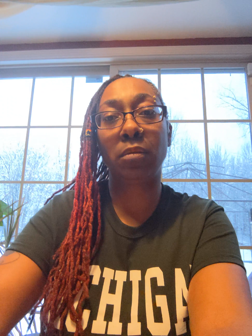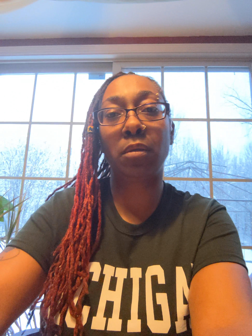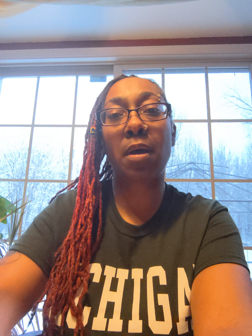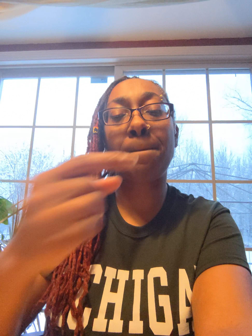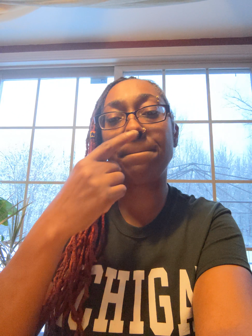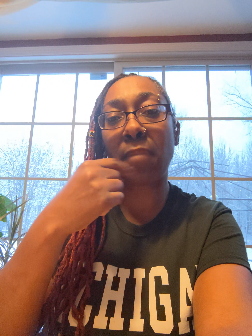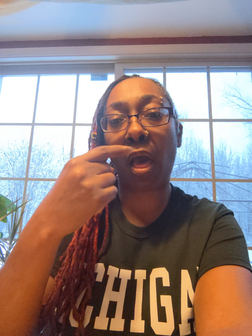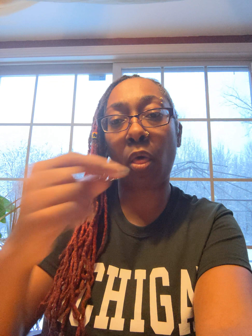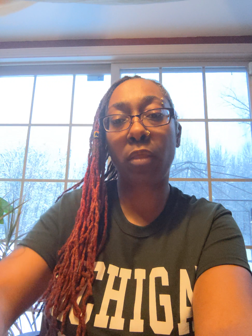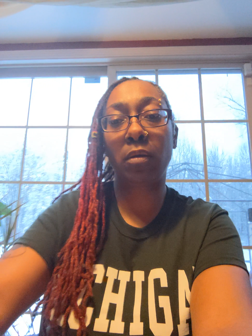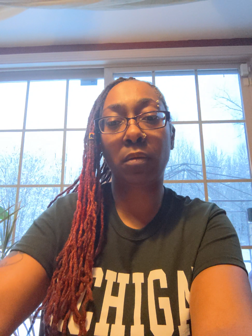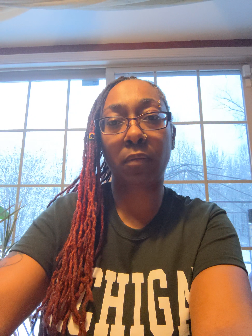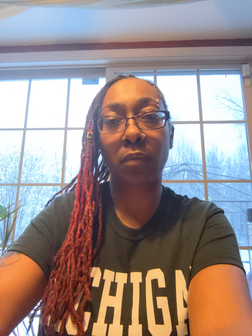mouth